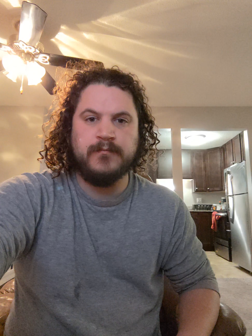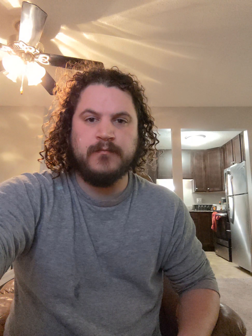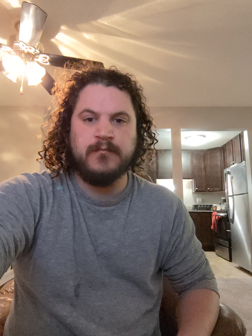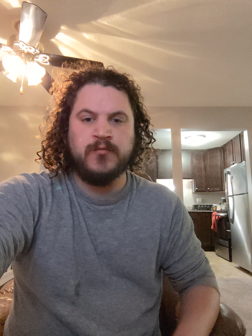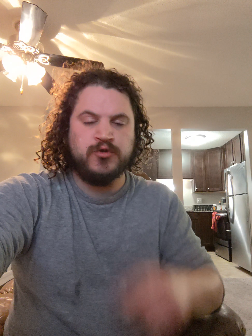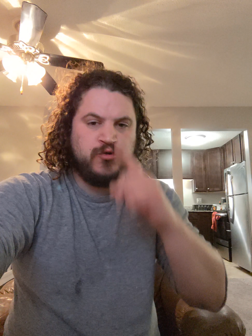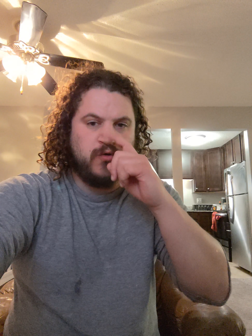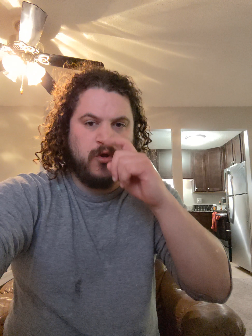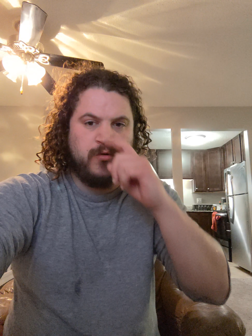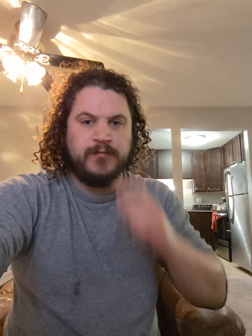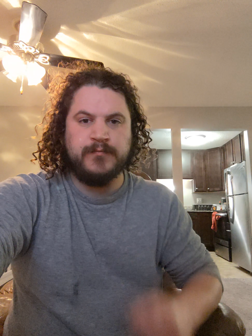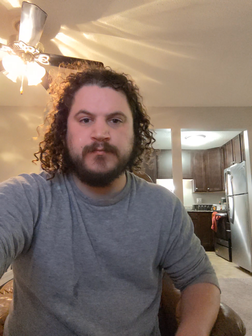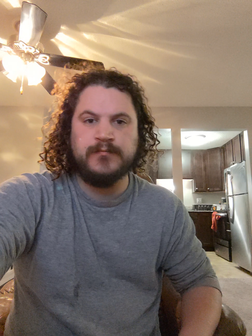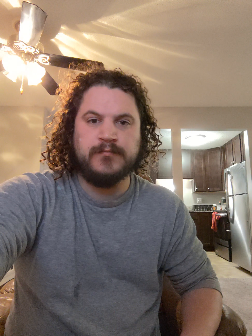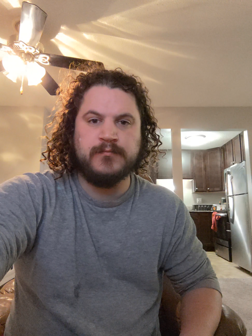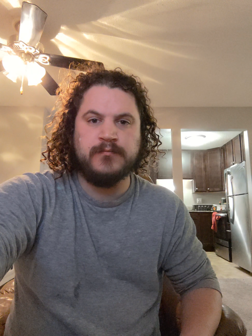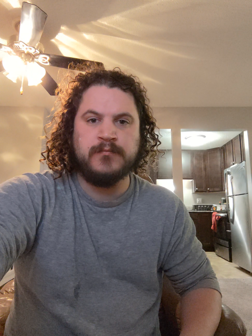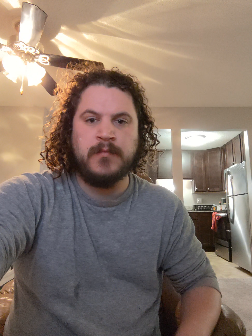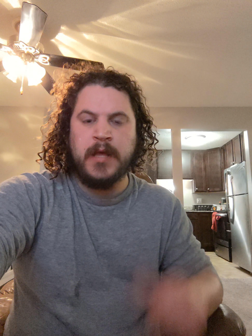doll